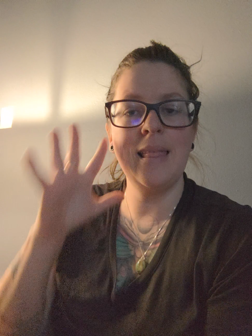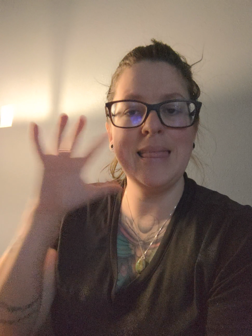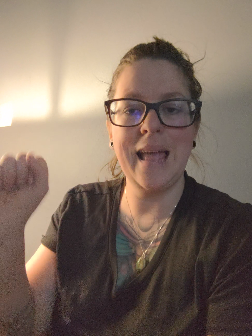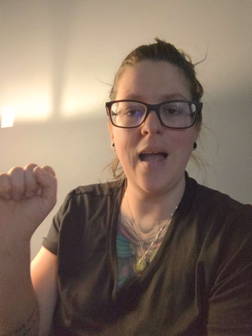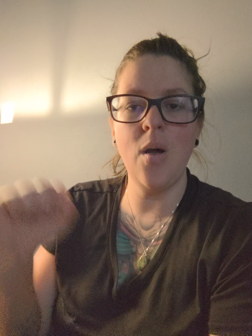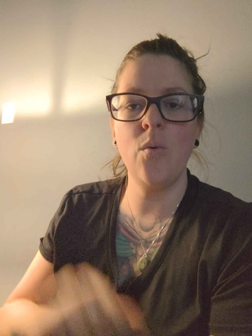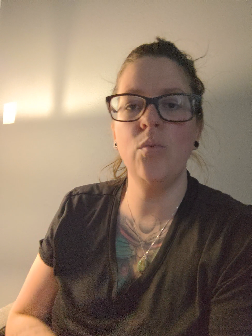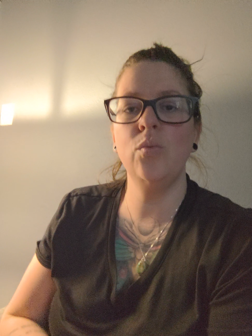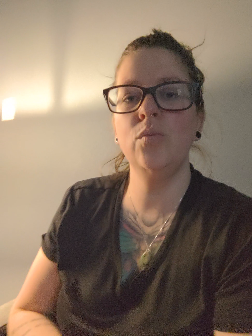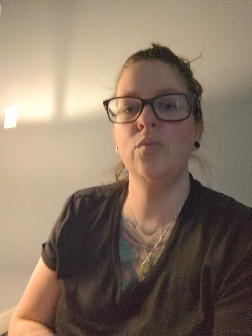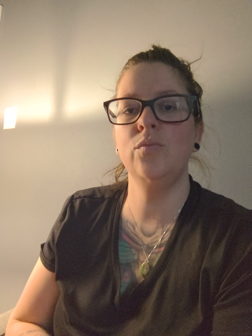loud